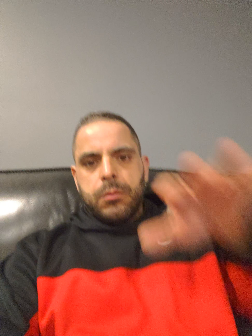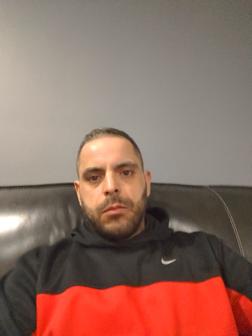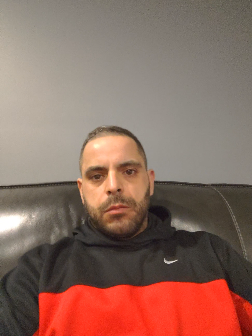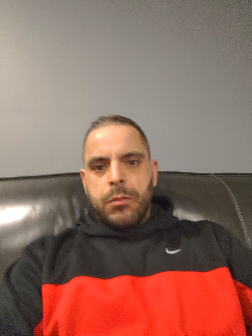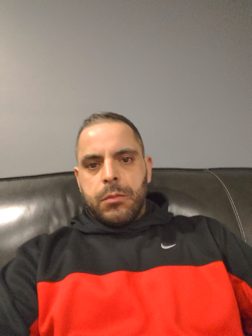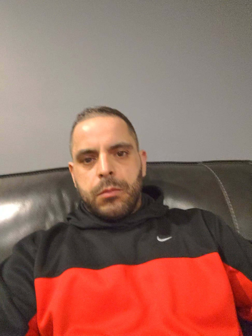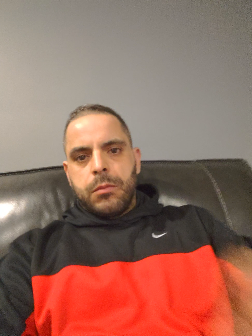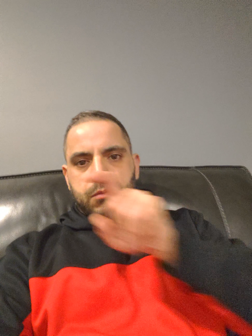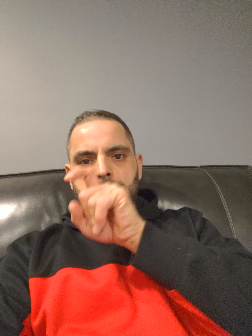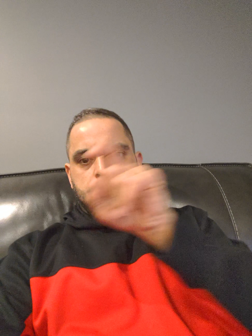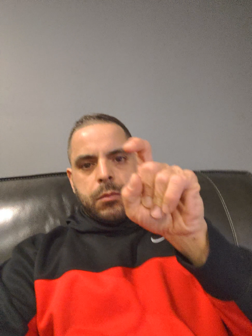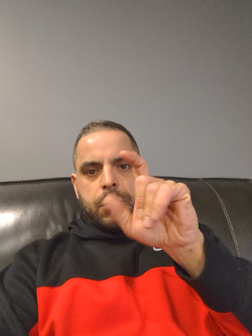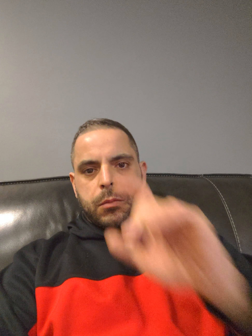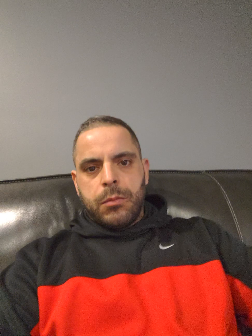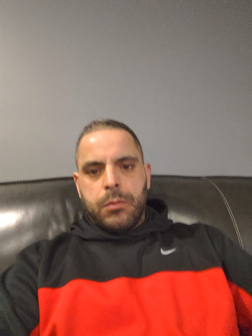closet